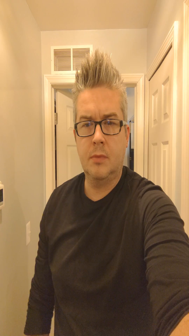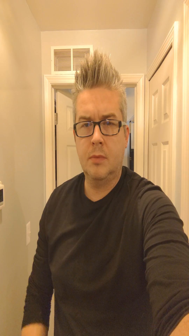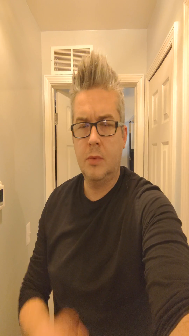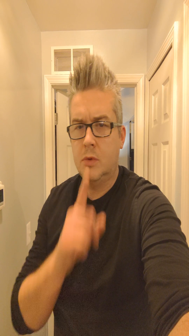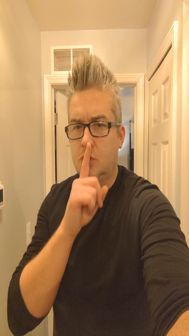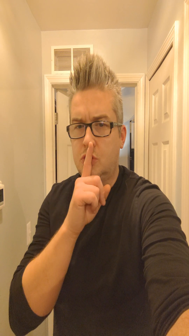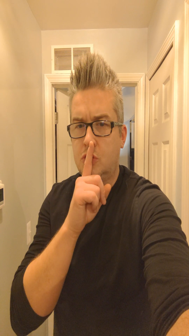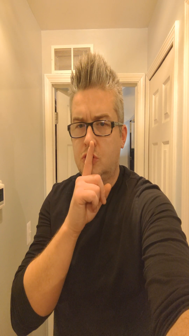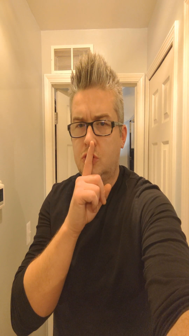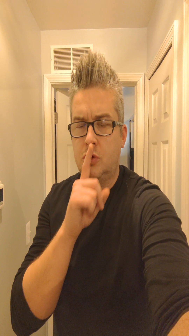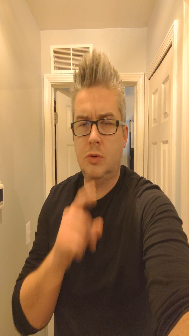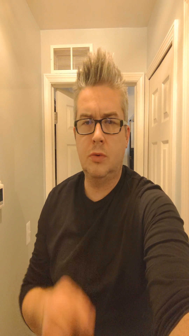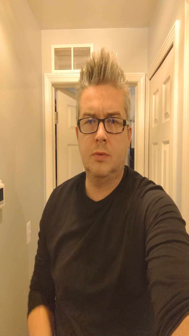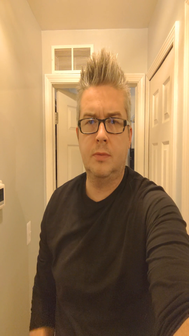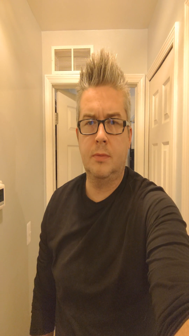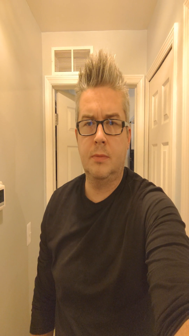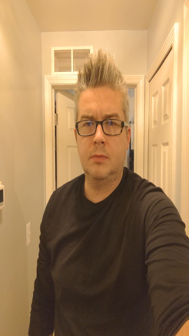shhh